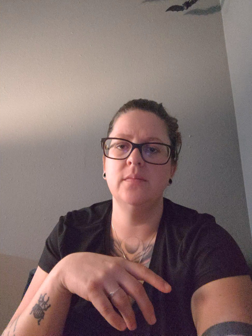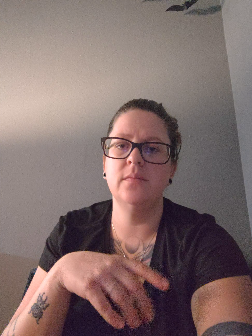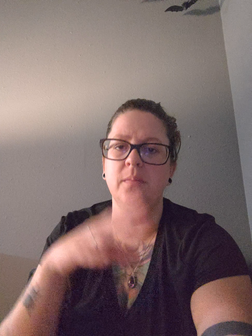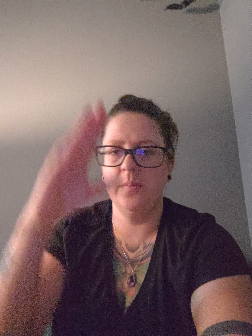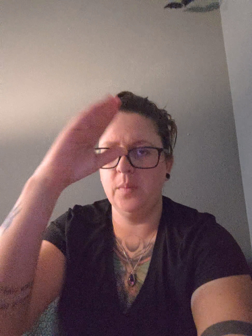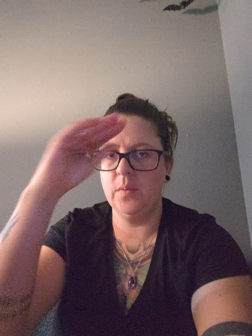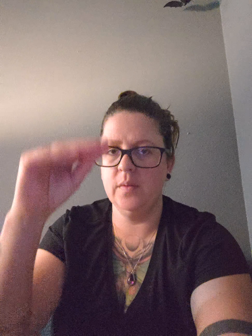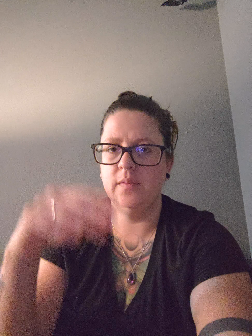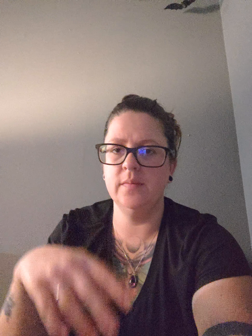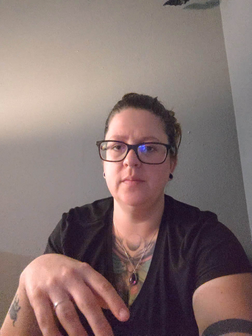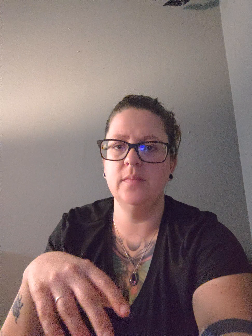boy